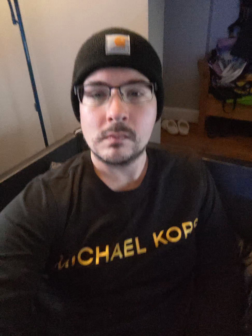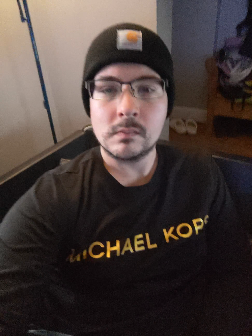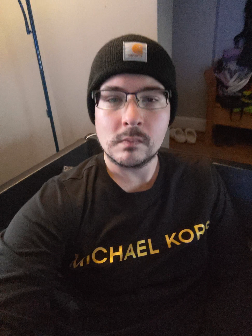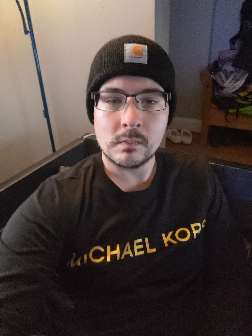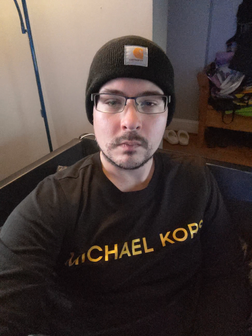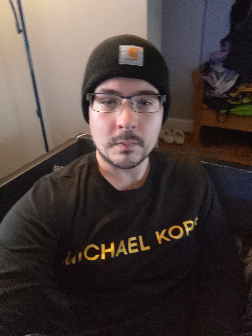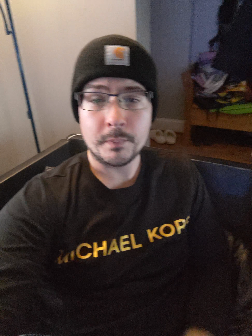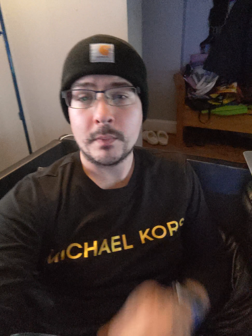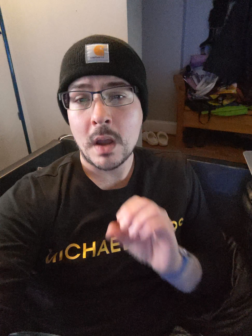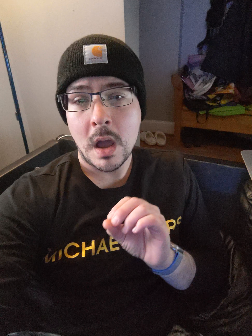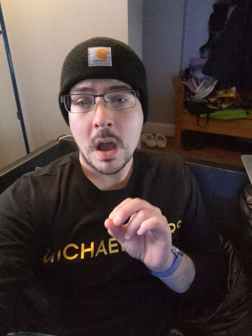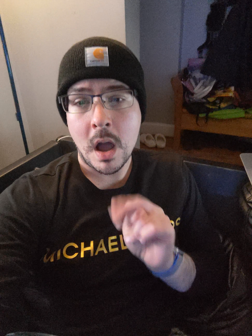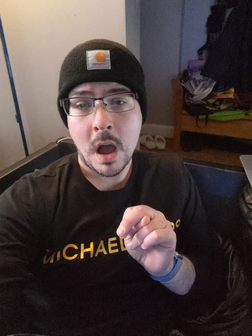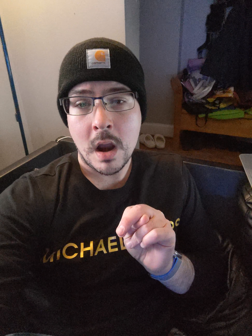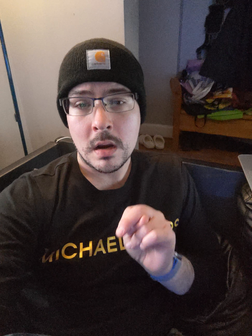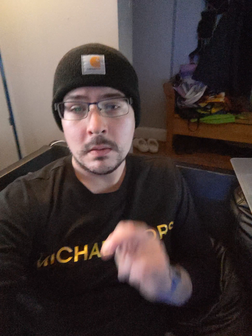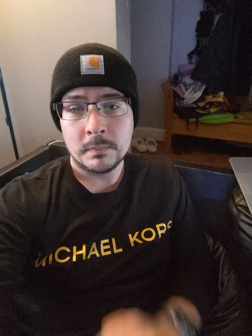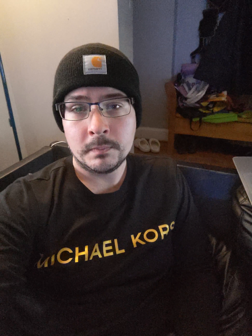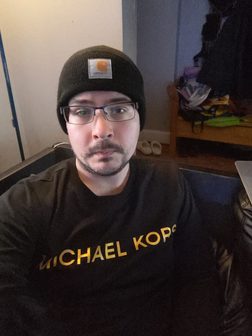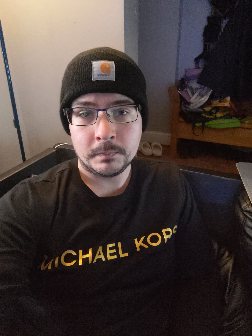on